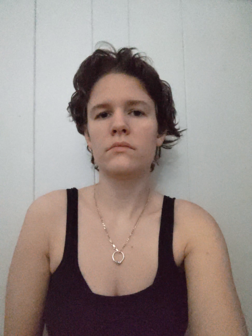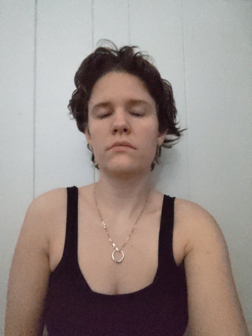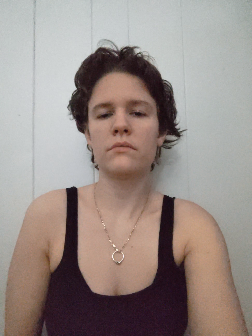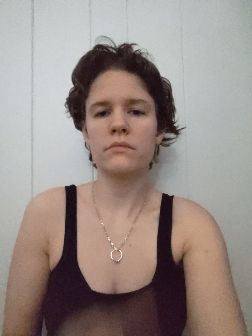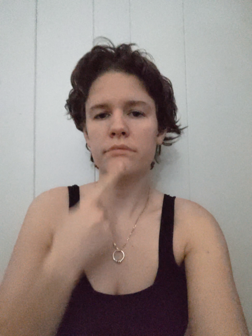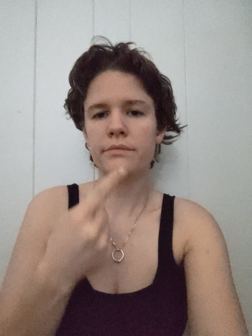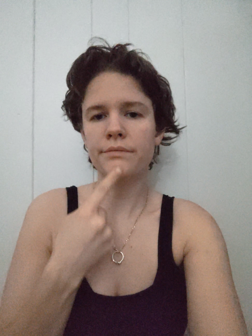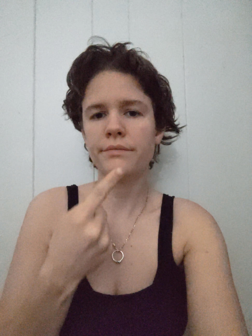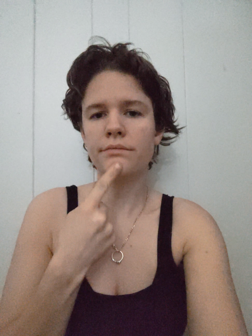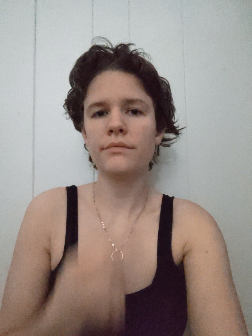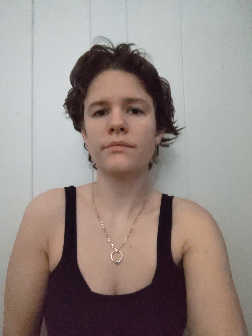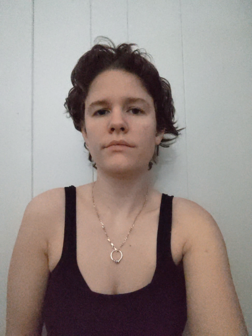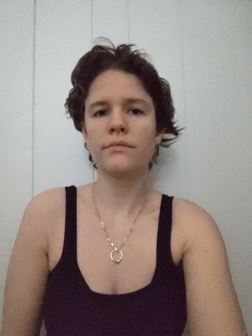say